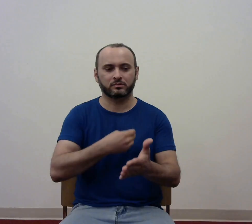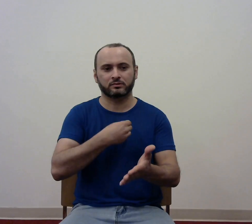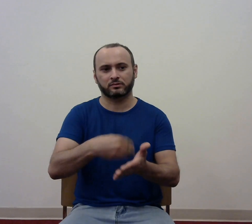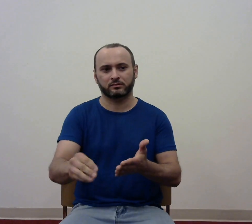almaq